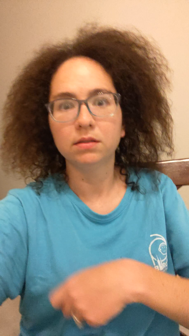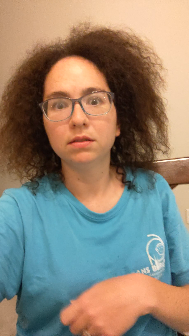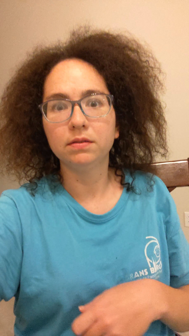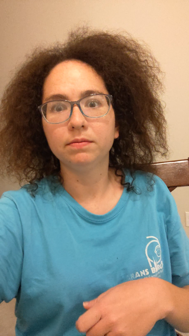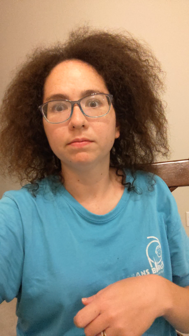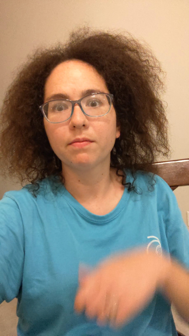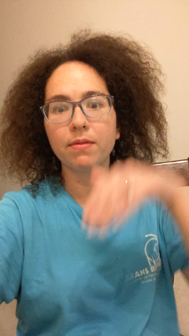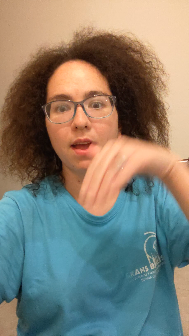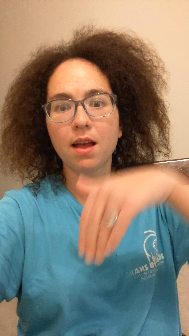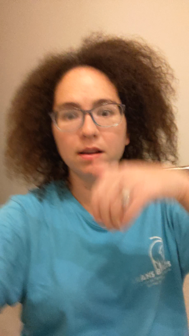doctor